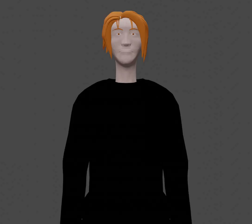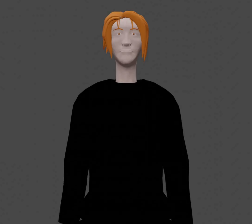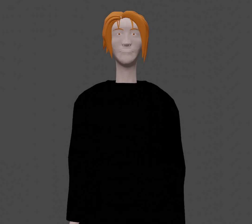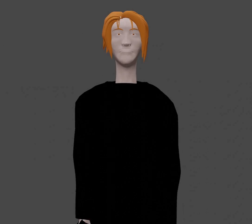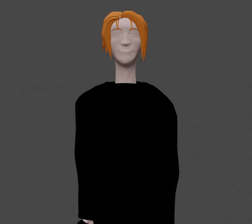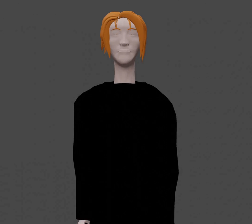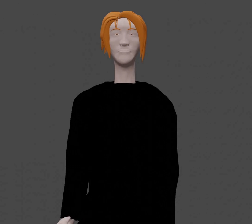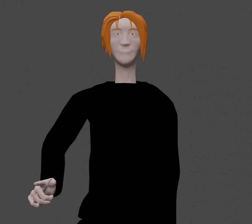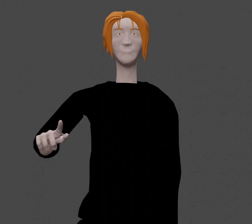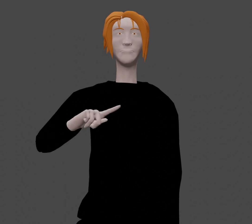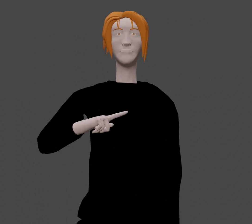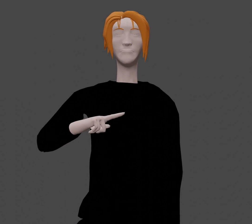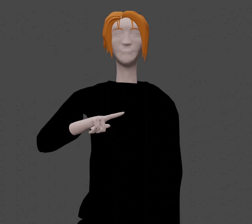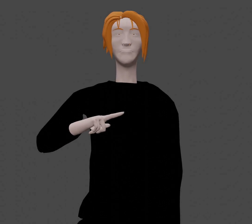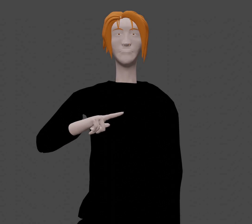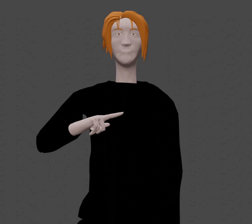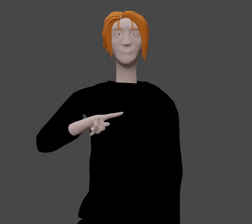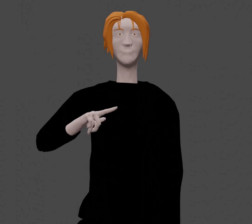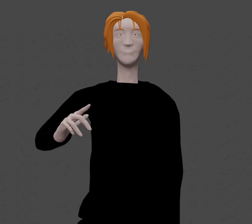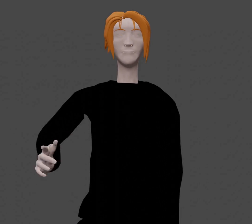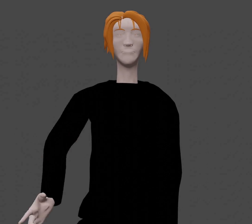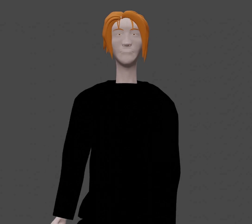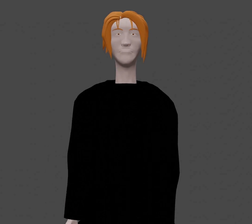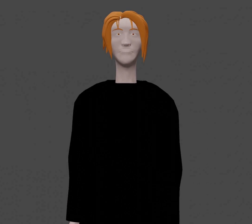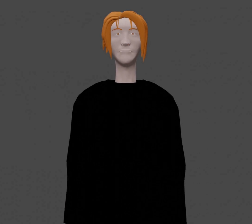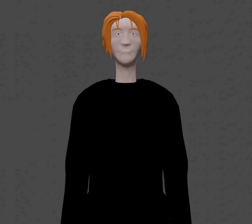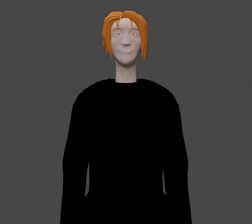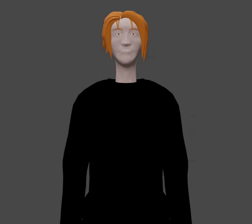Automatic Short